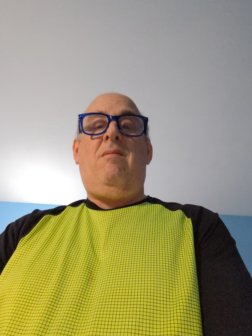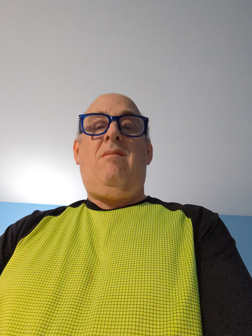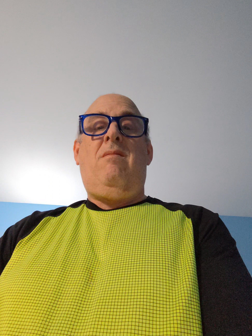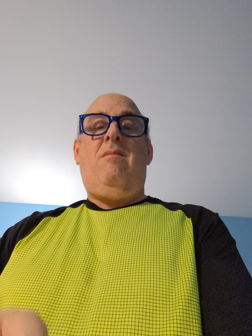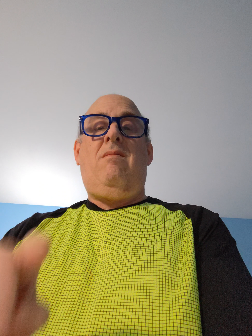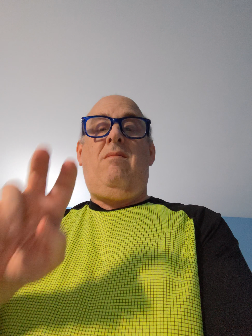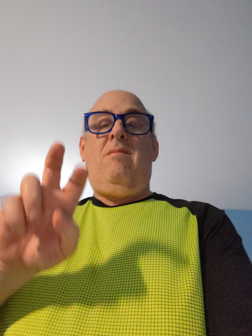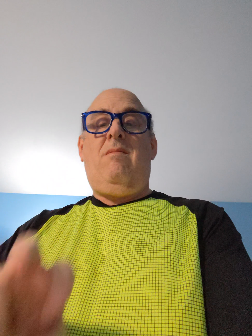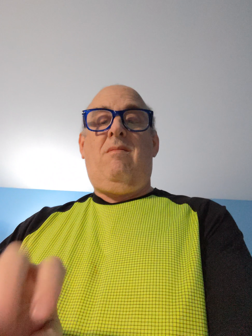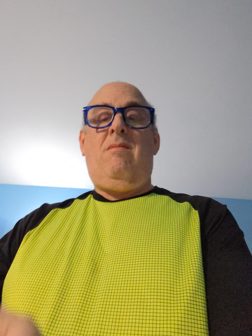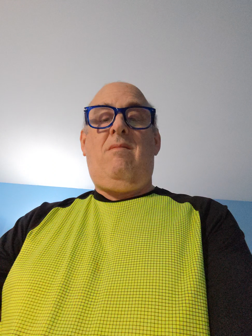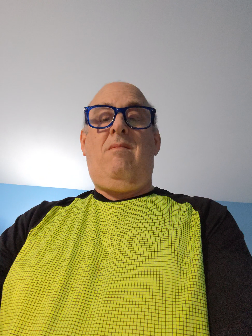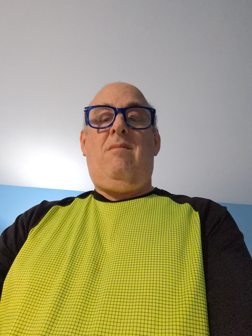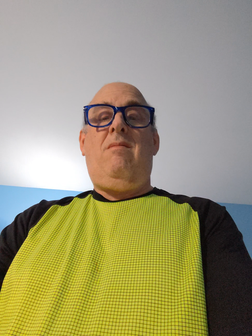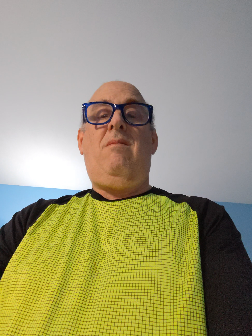chair